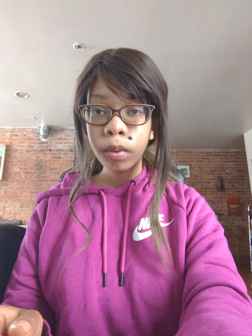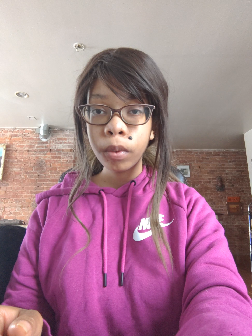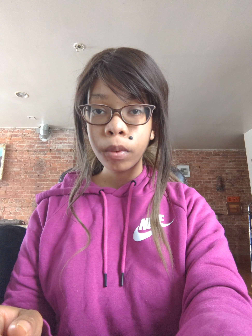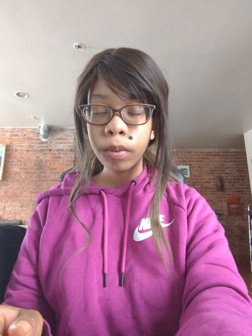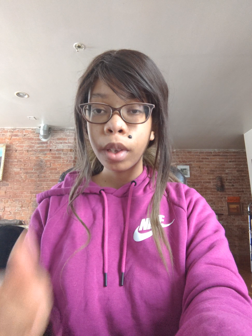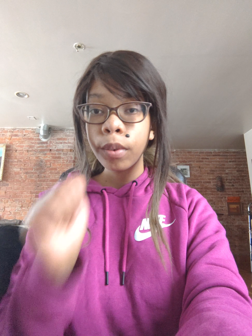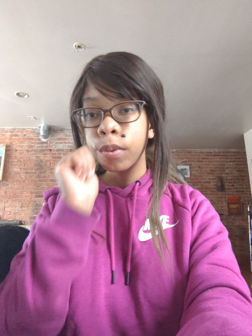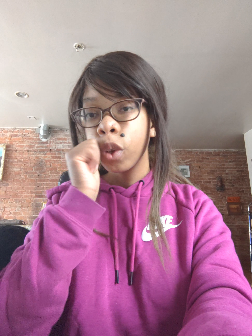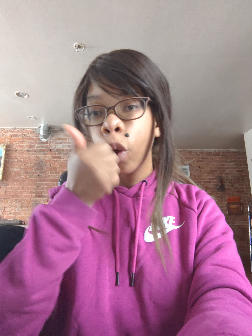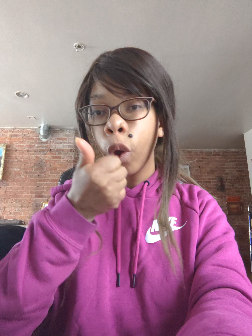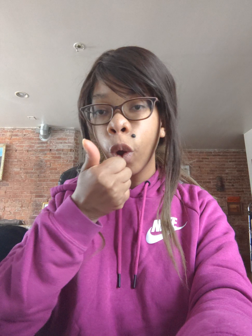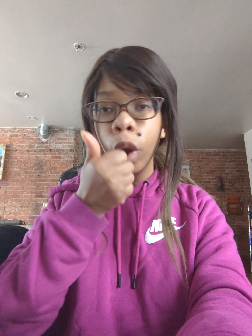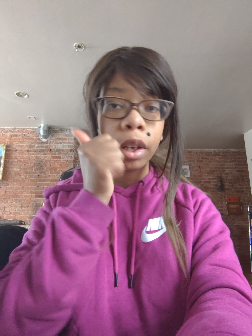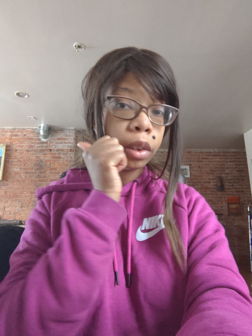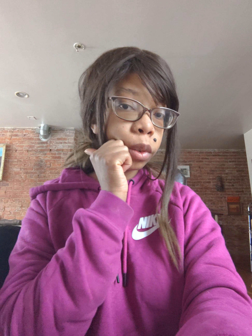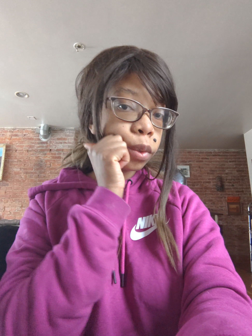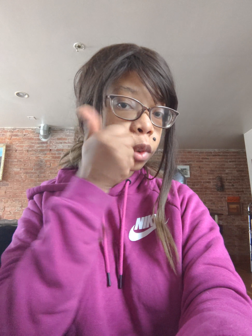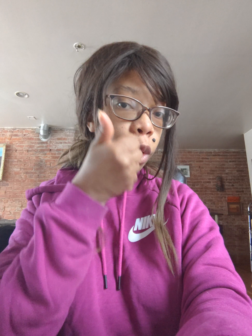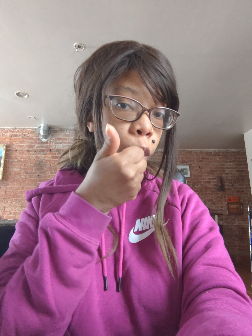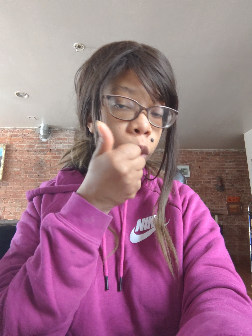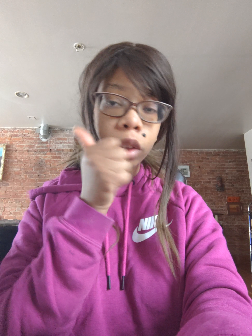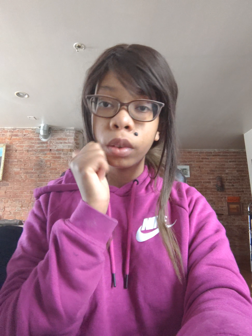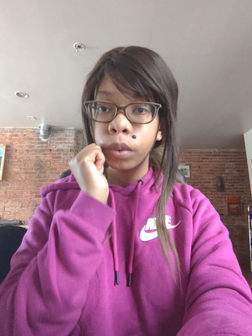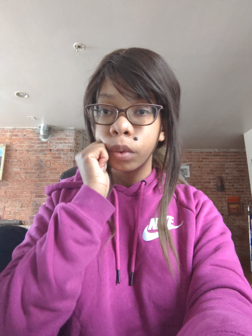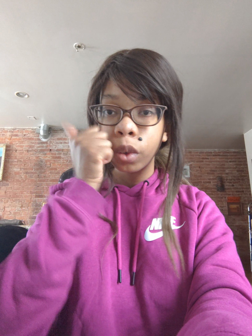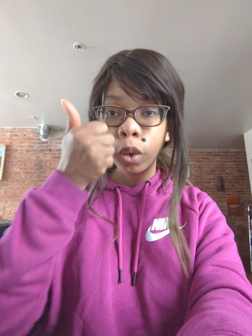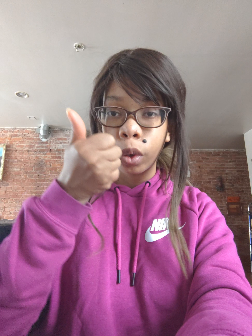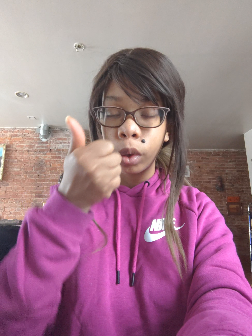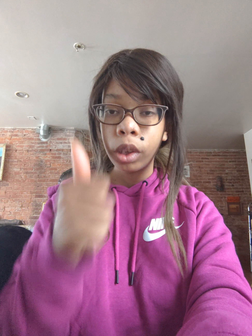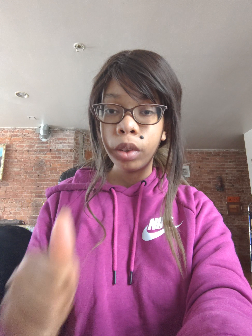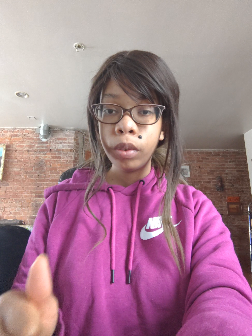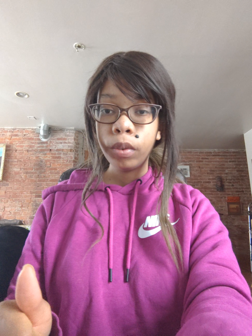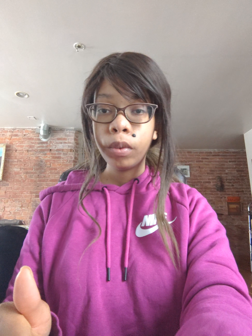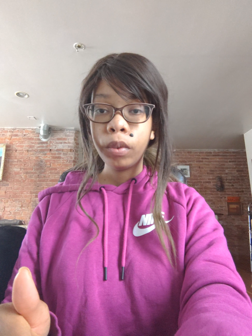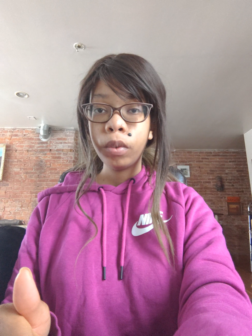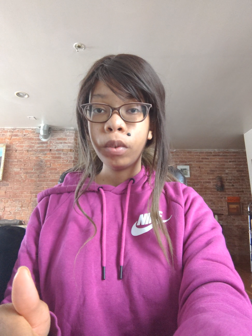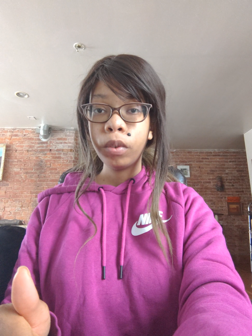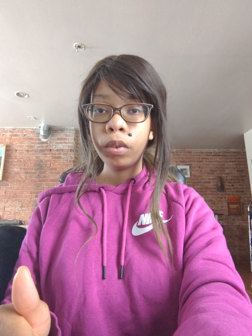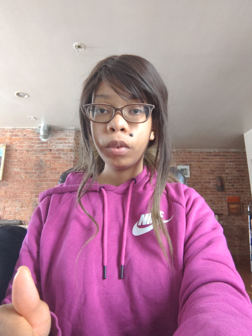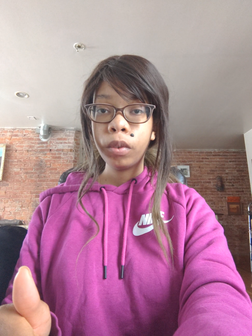tomorrow